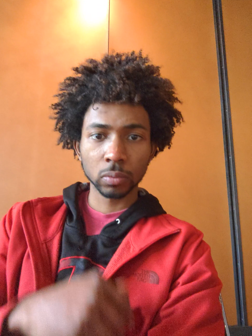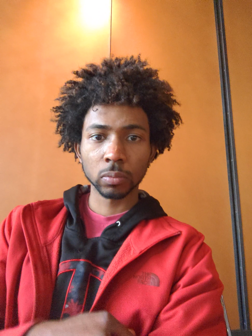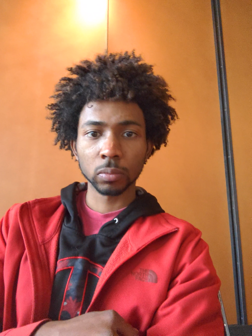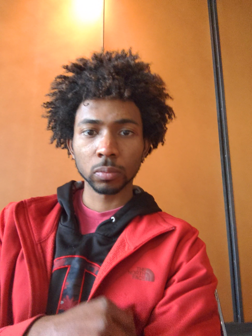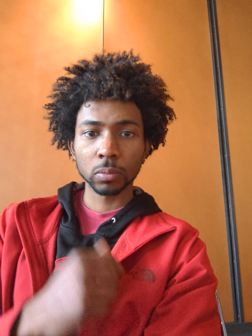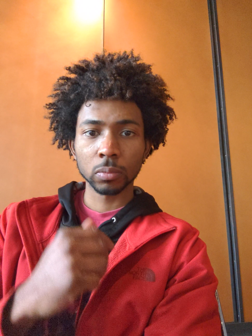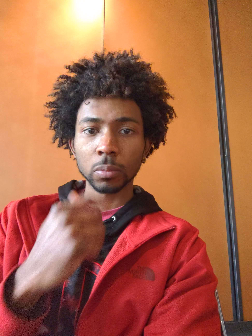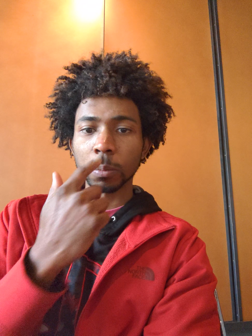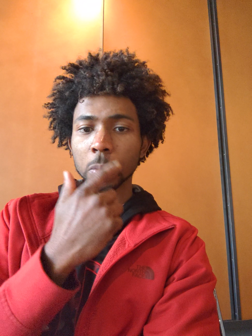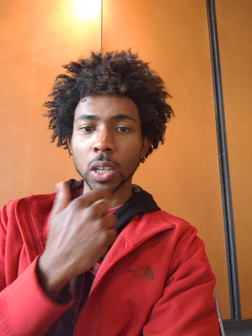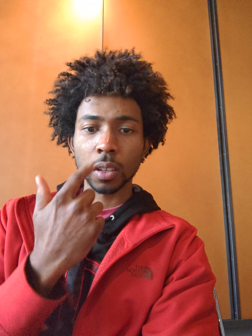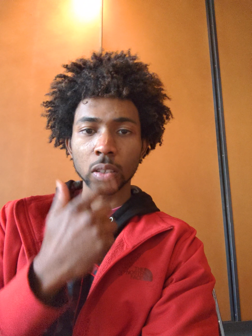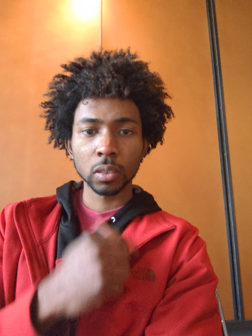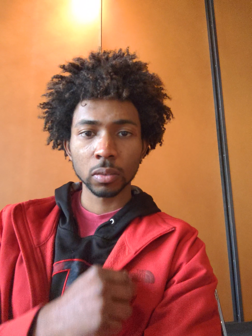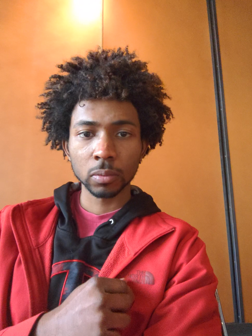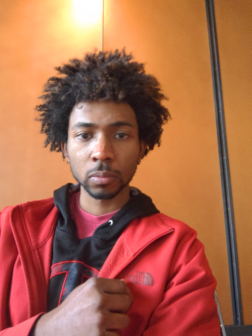lips